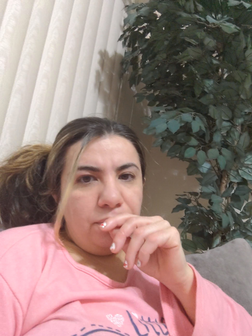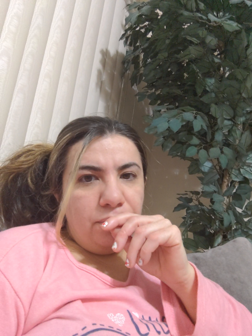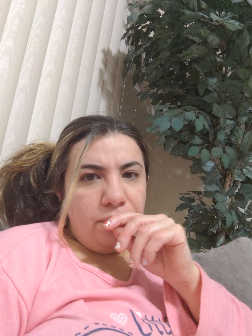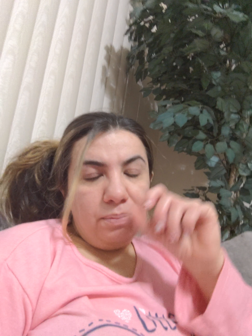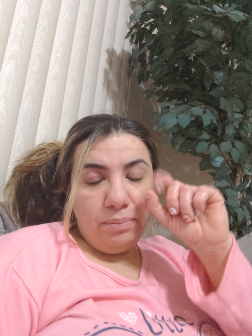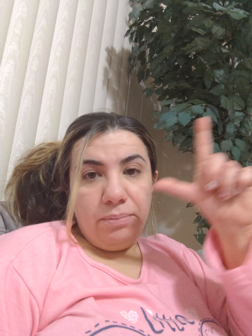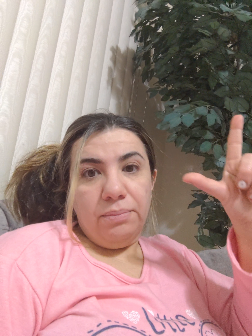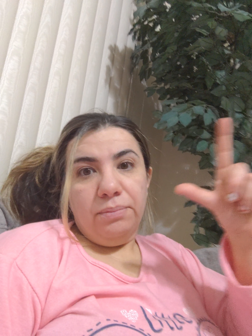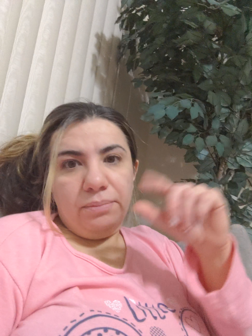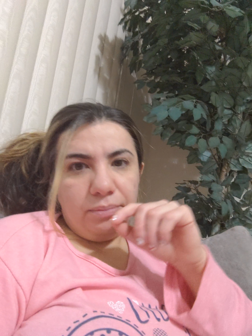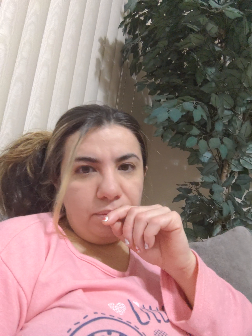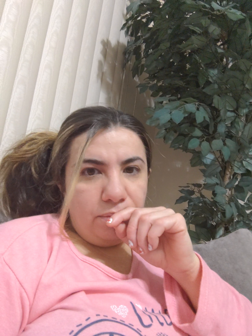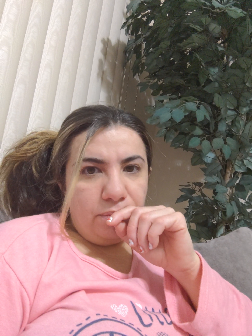awake